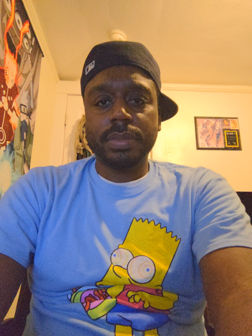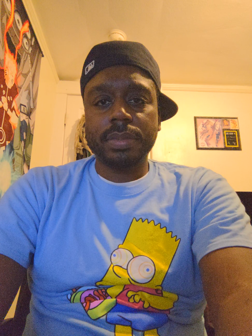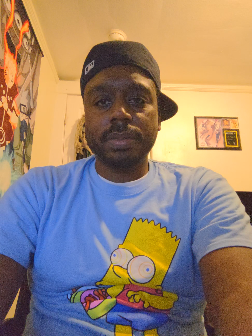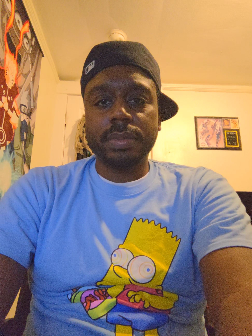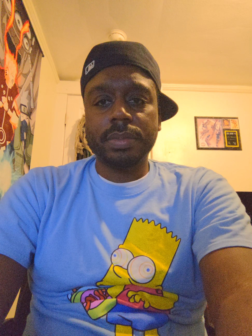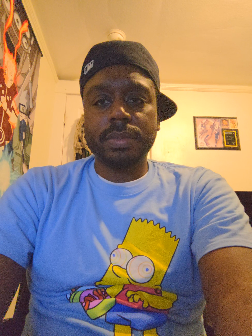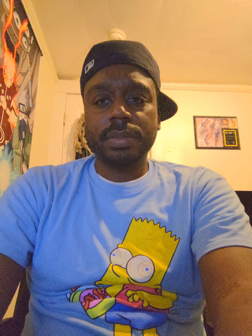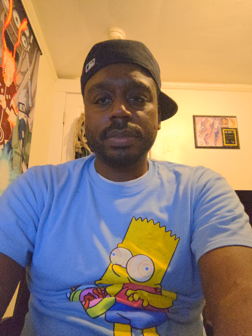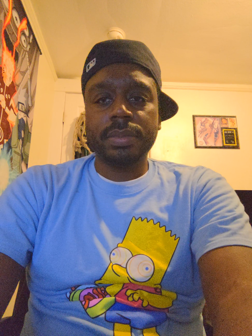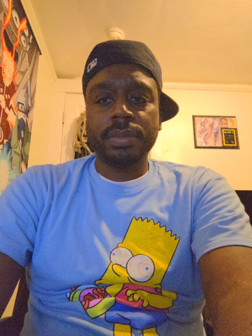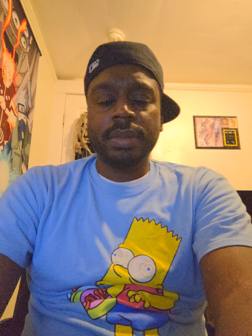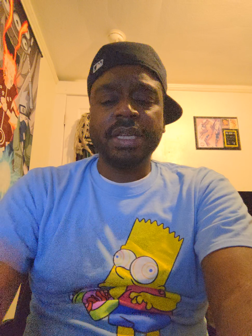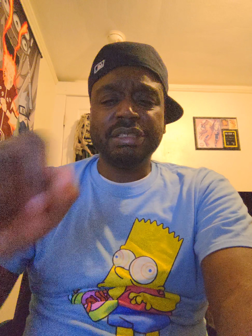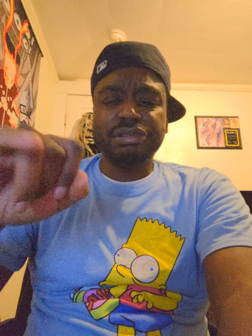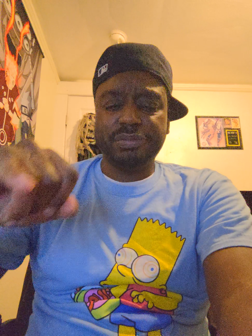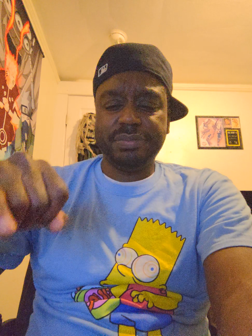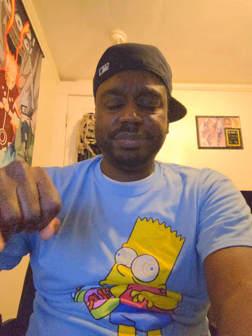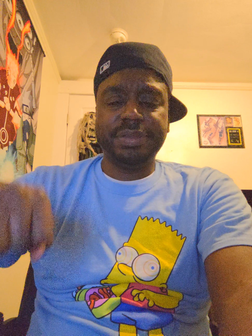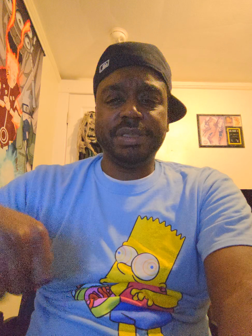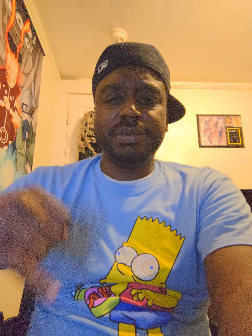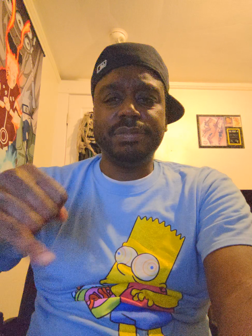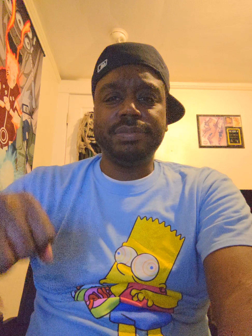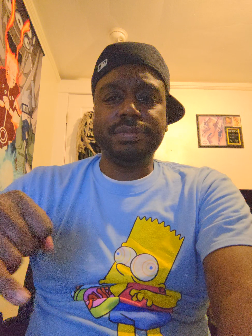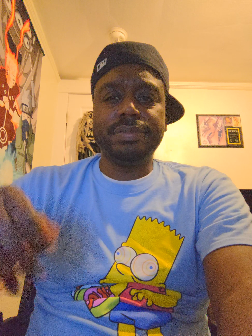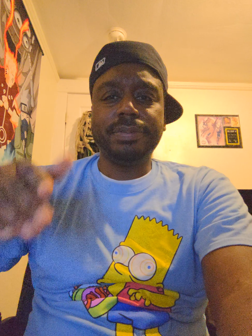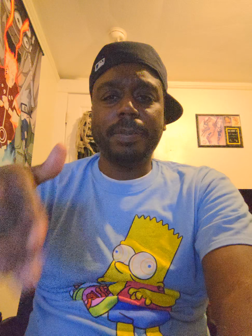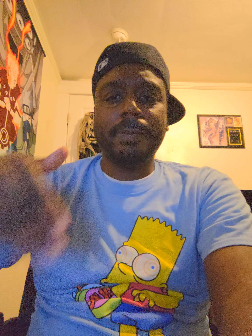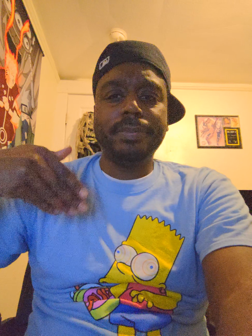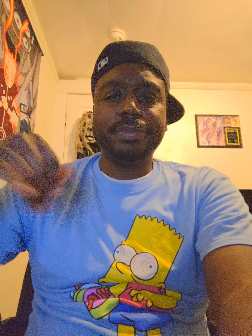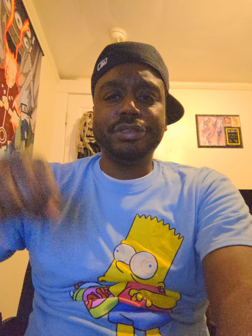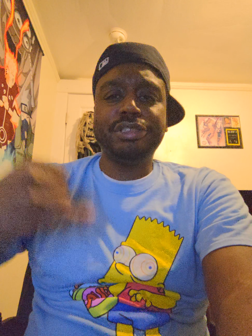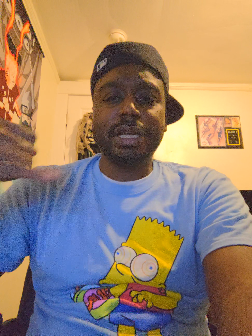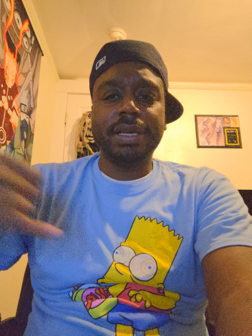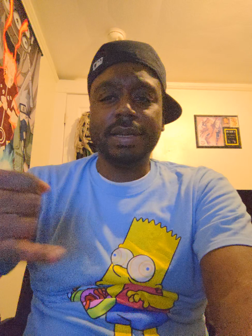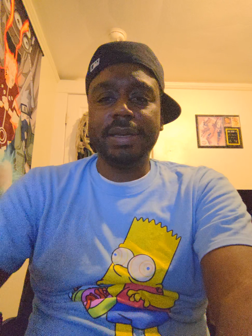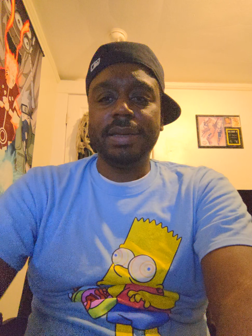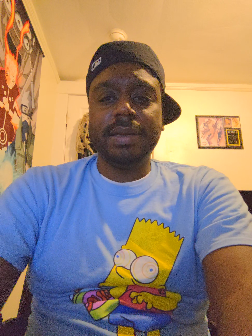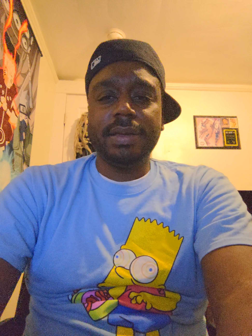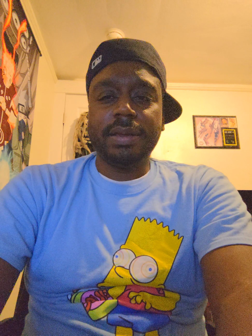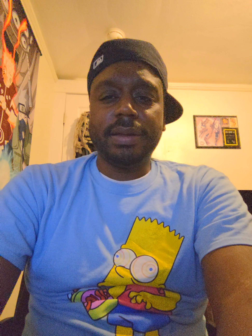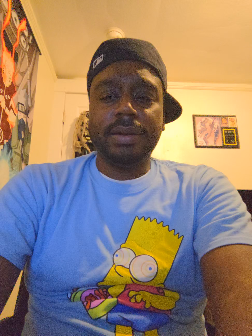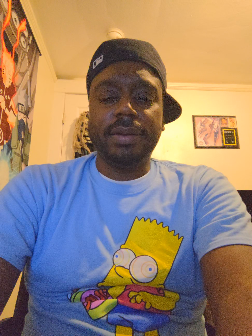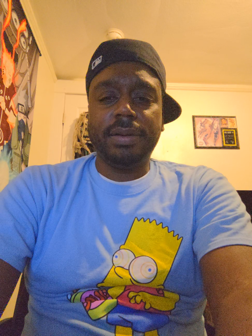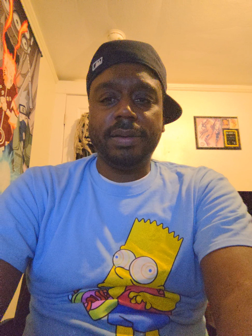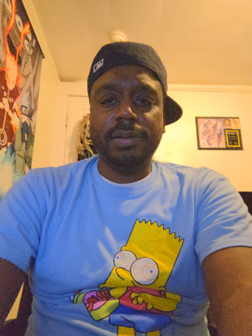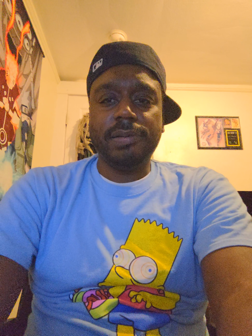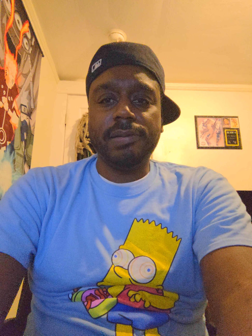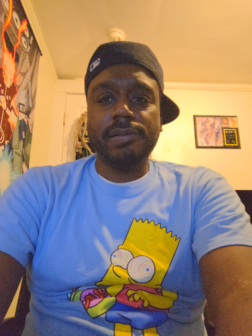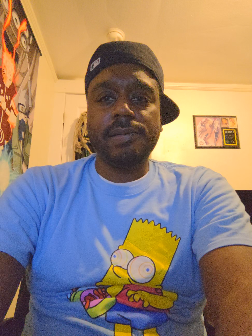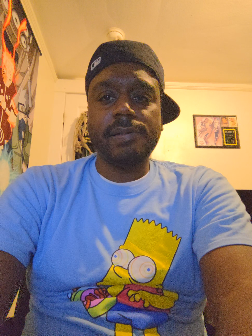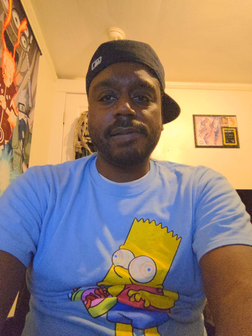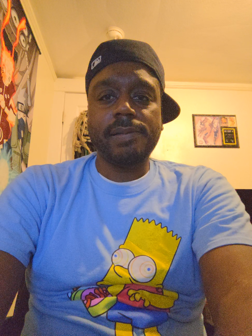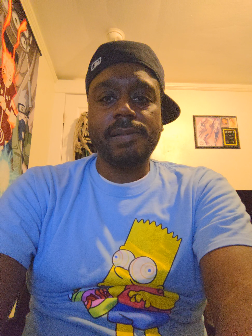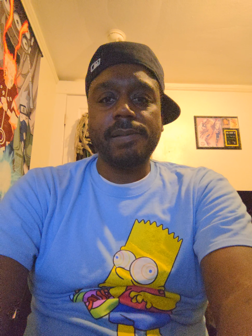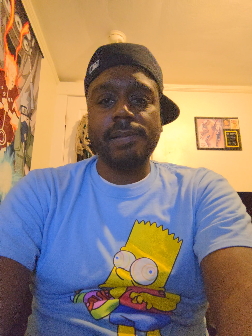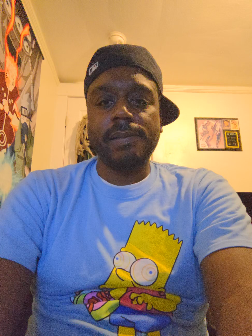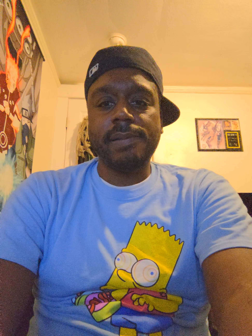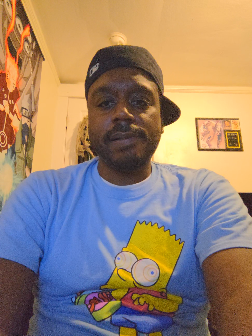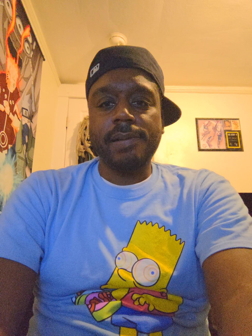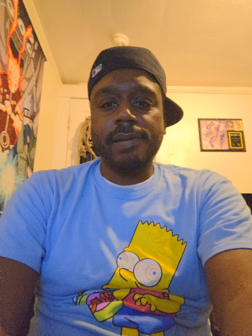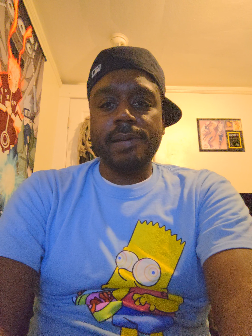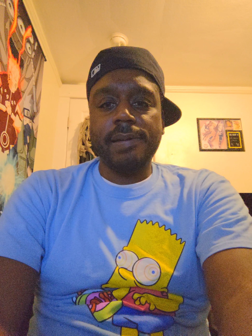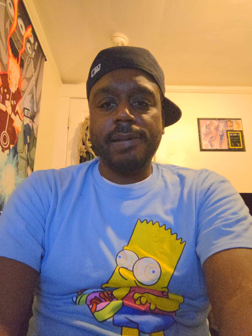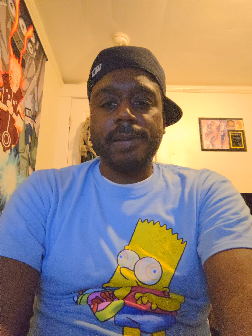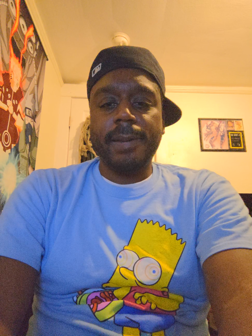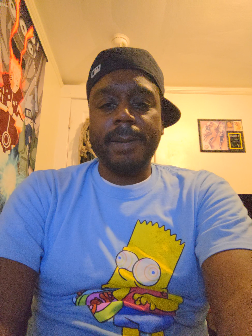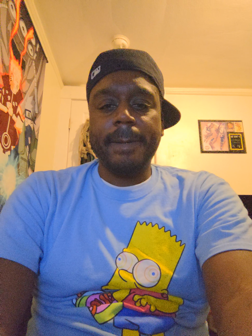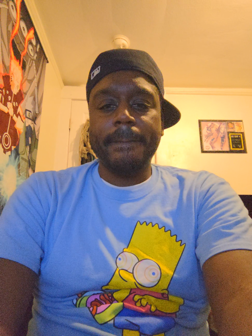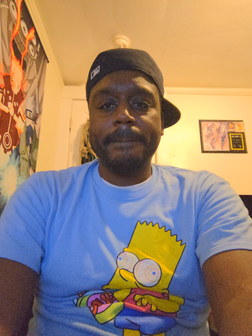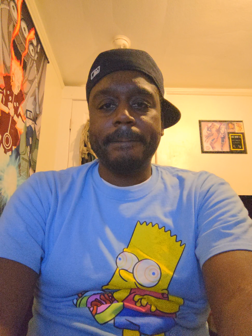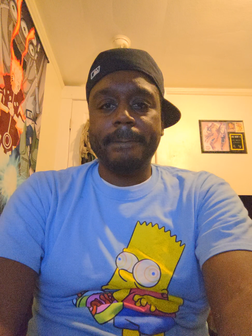jeans